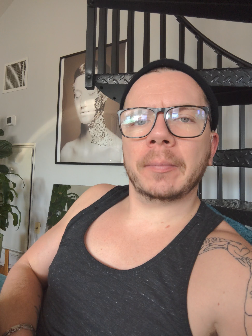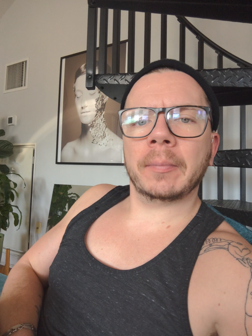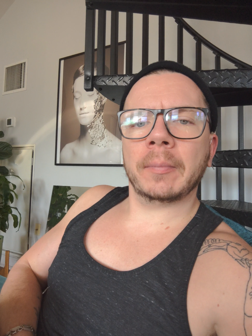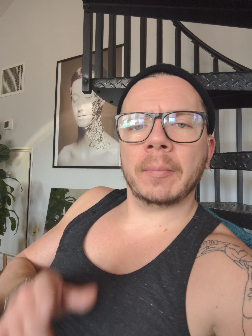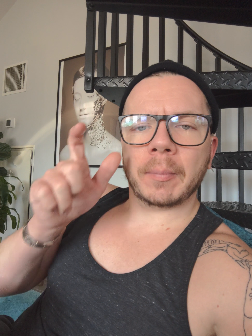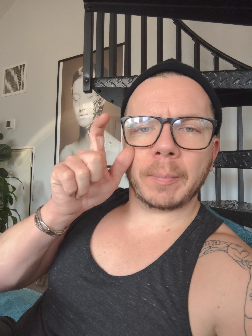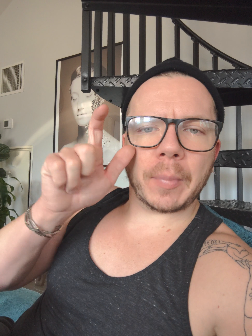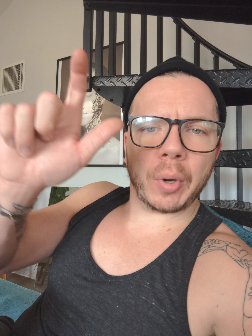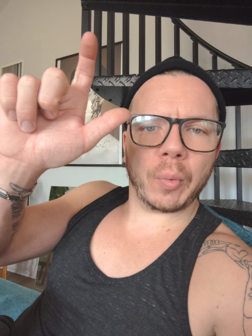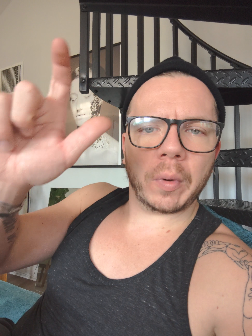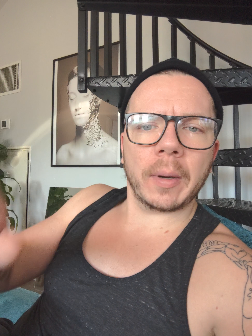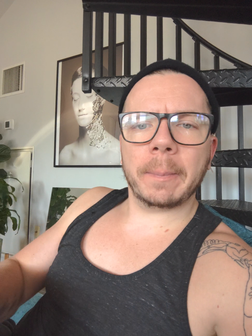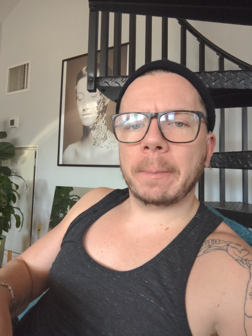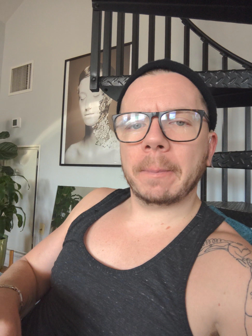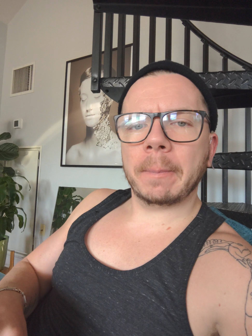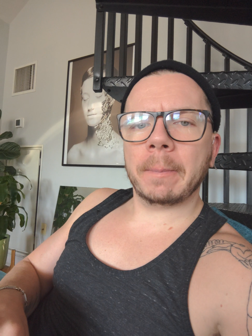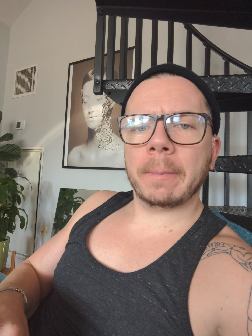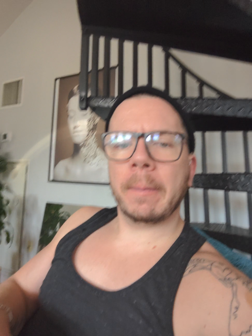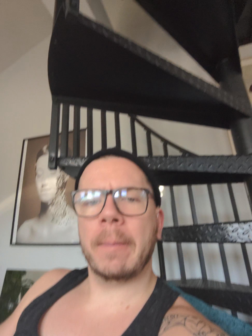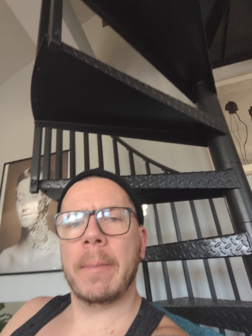moon